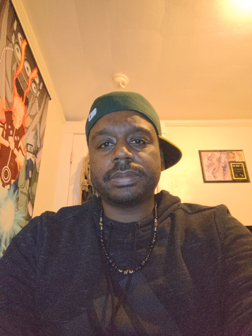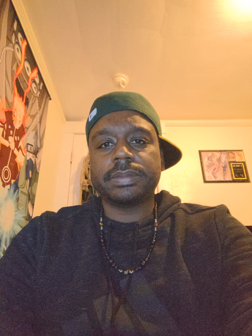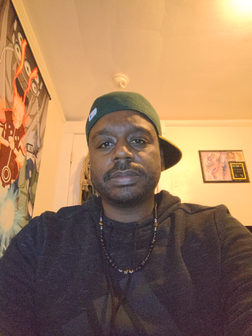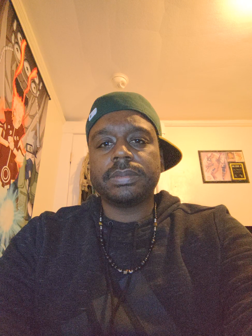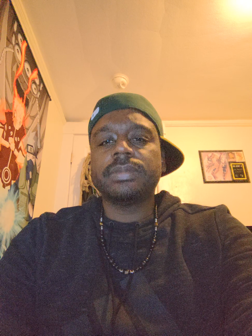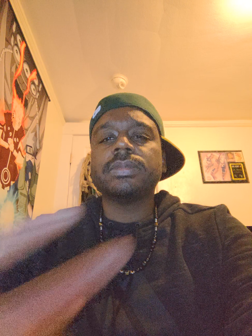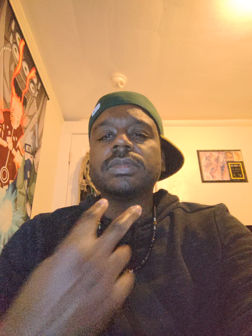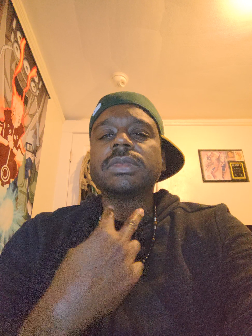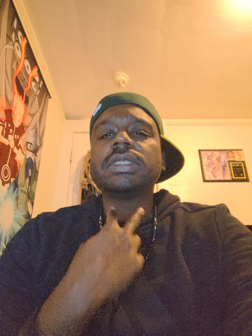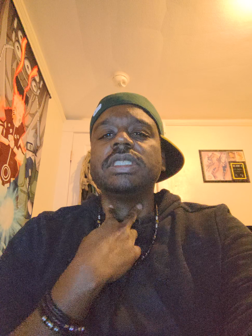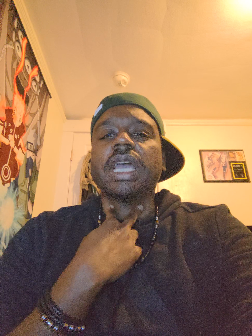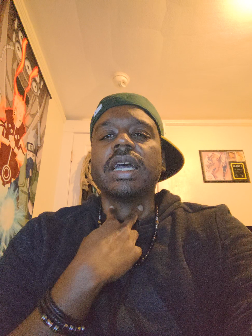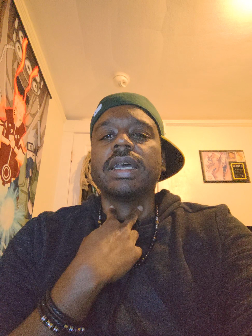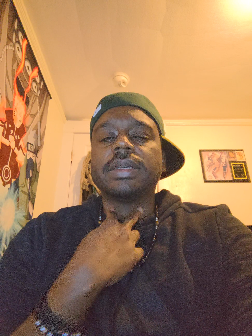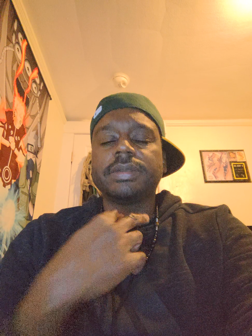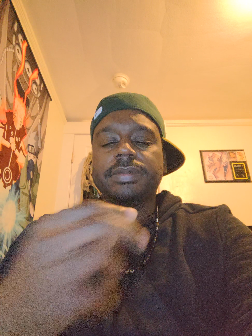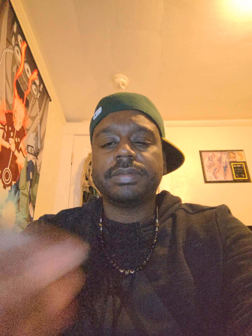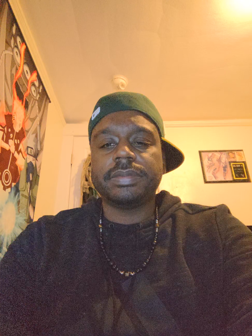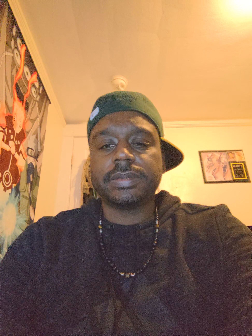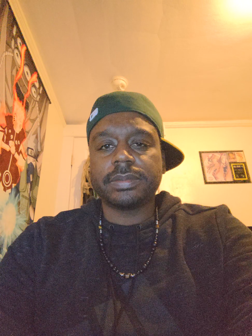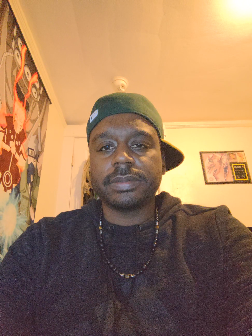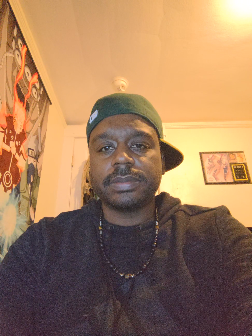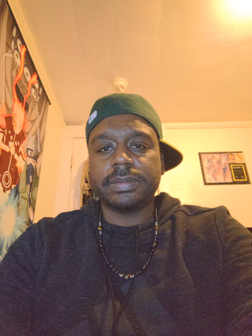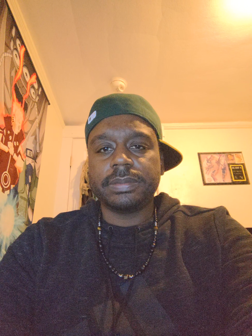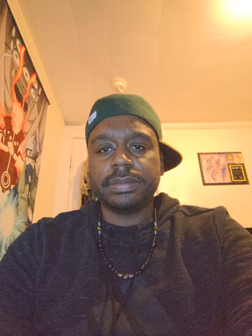stuck